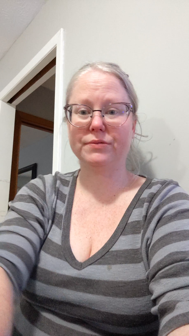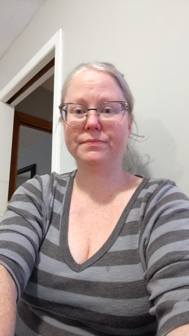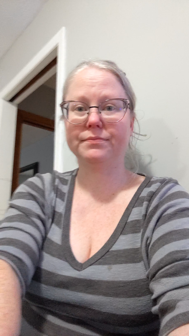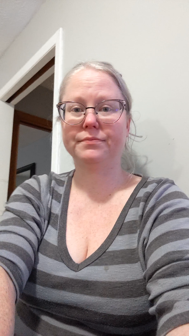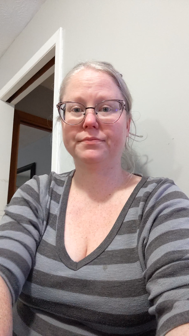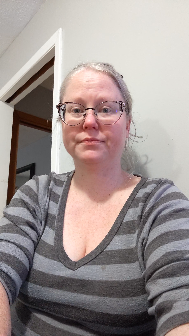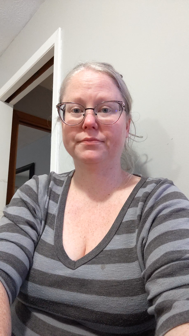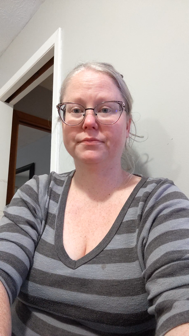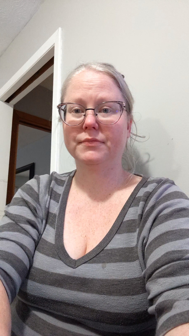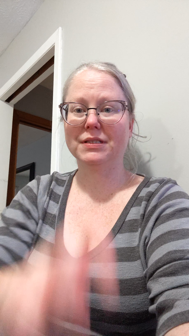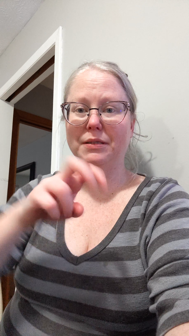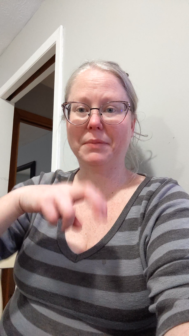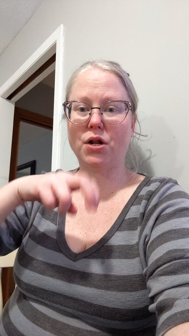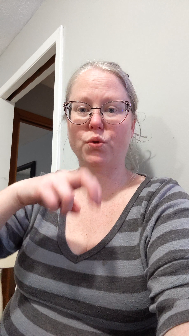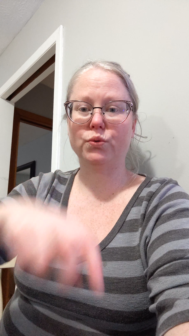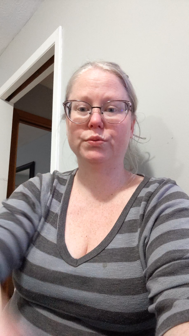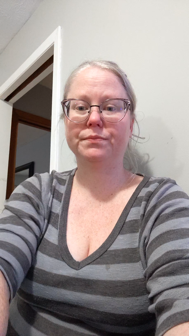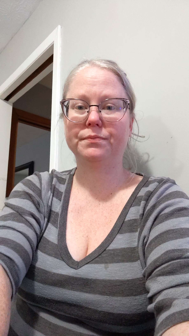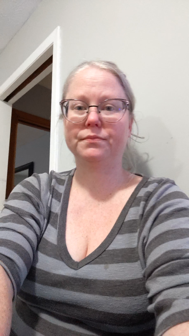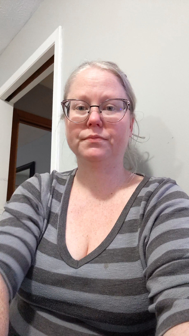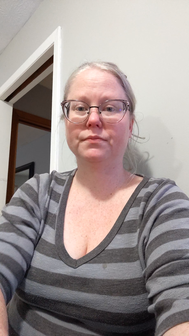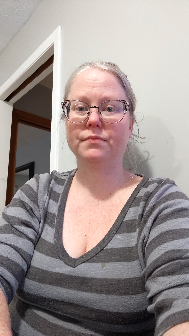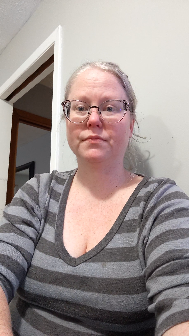potato